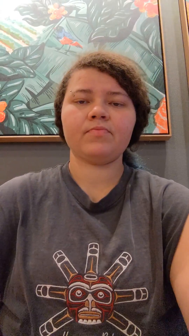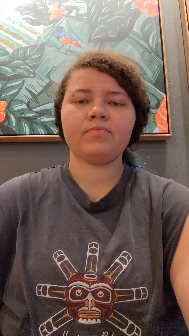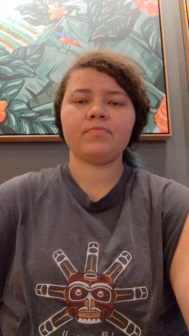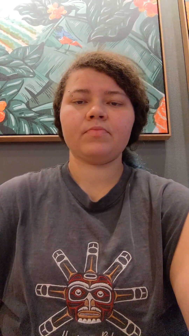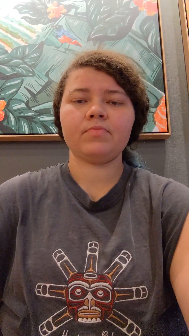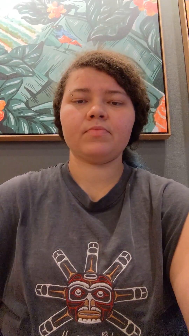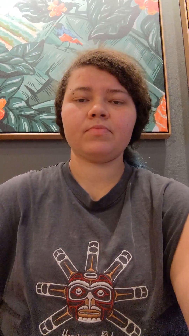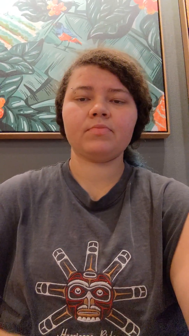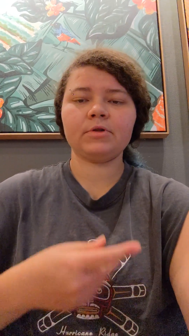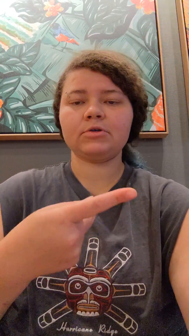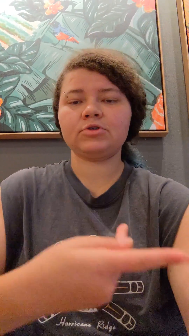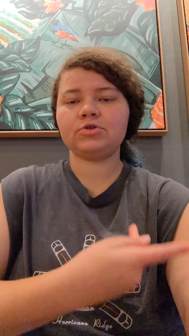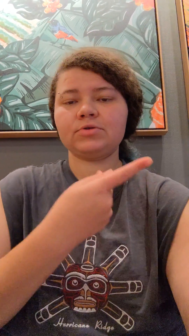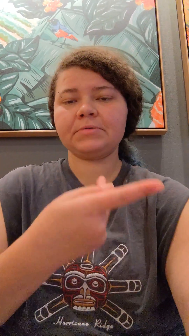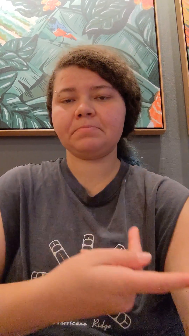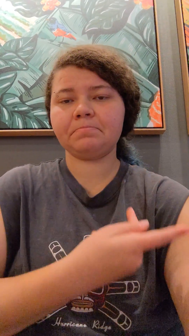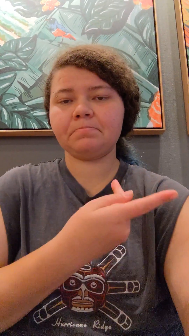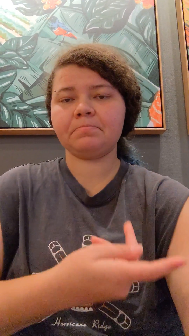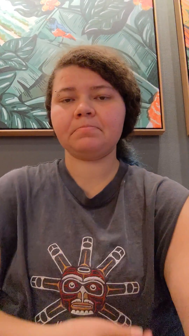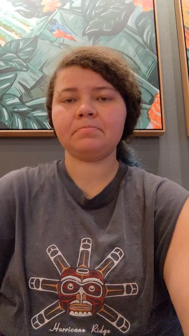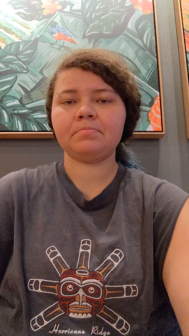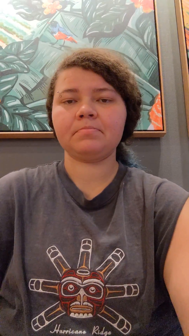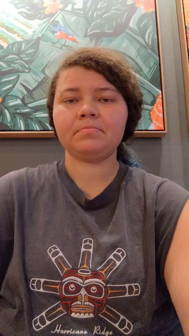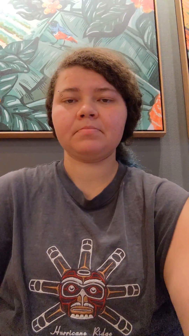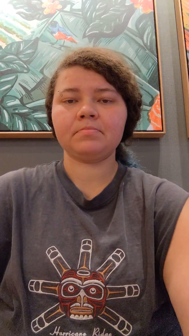sheep